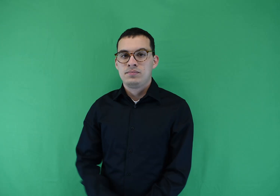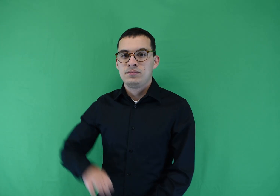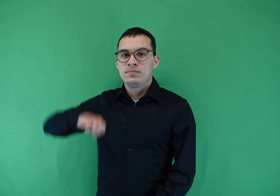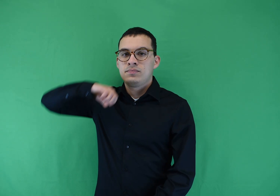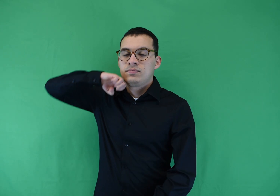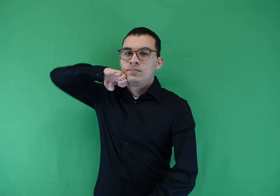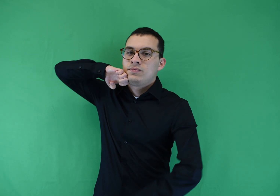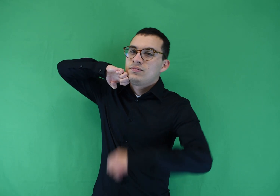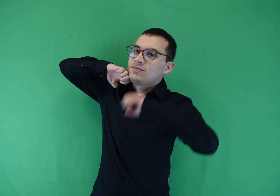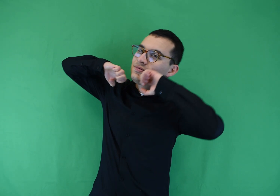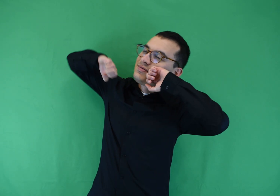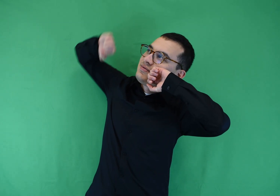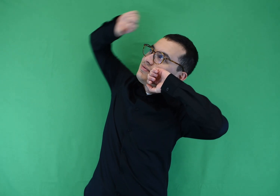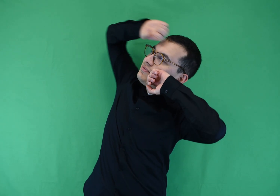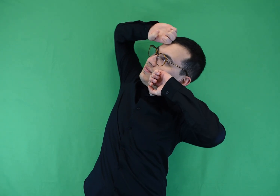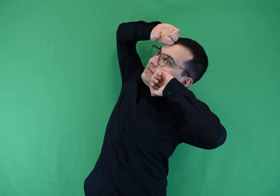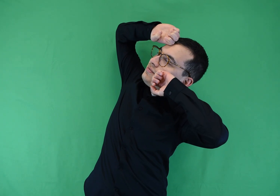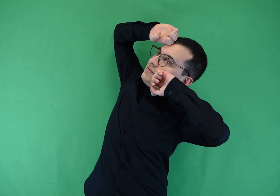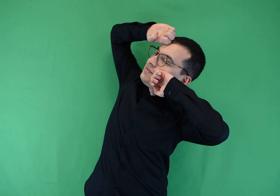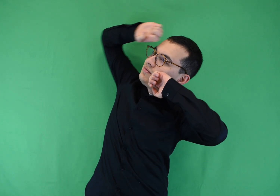temperatura